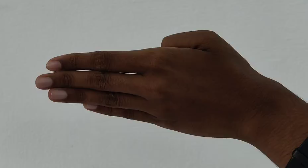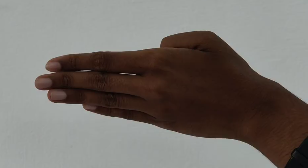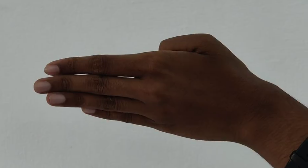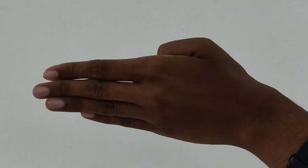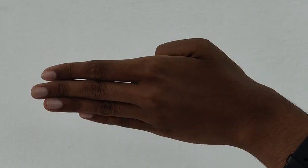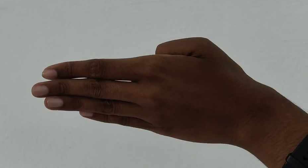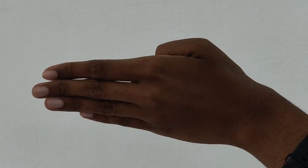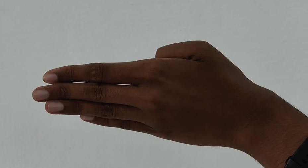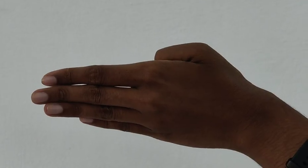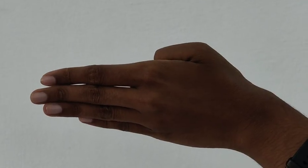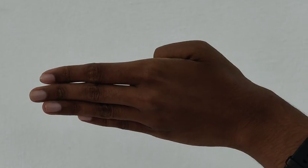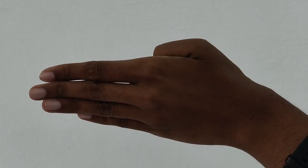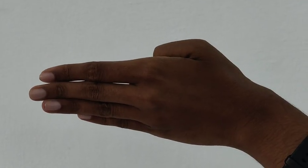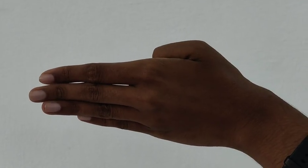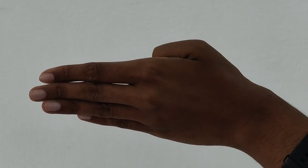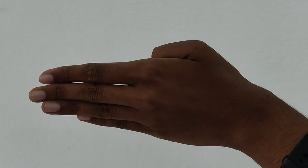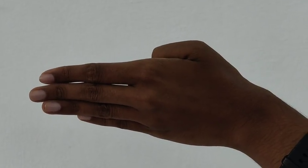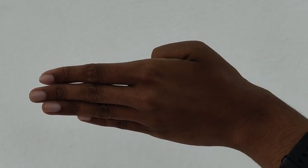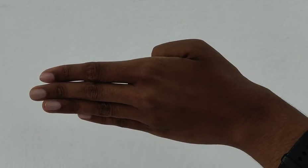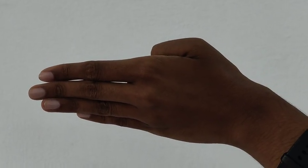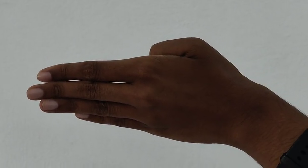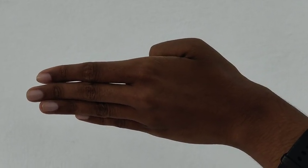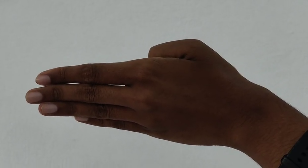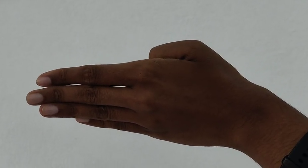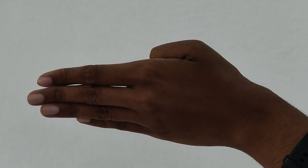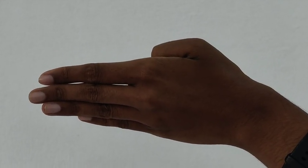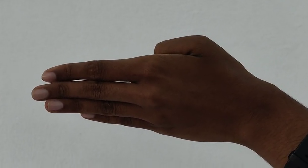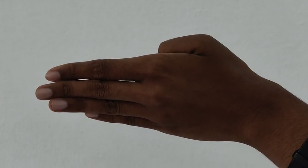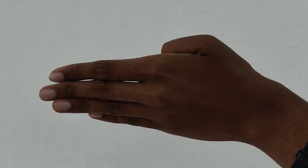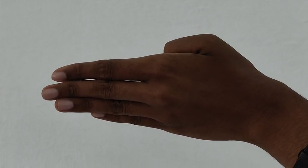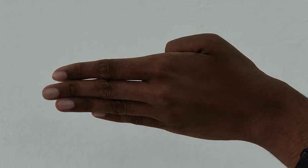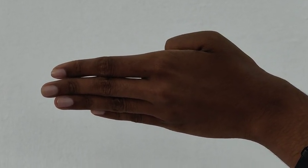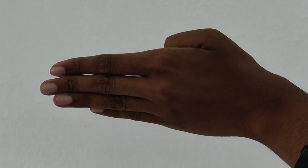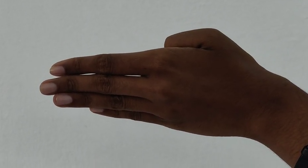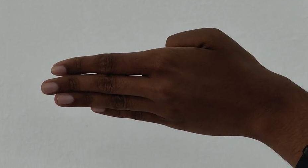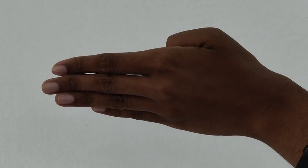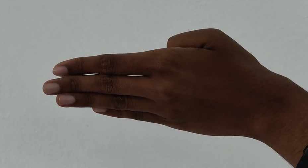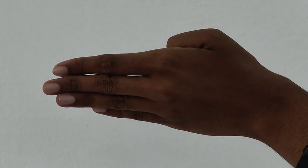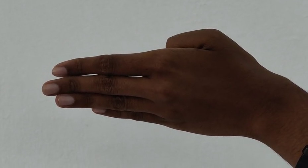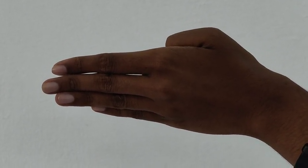അ